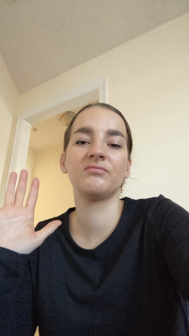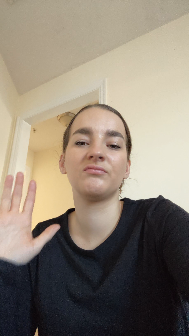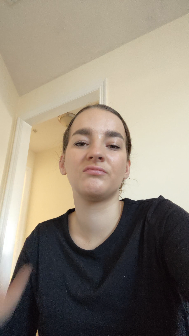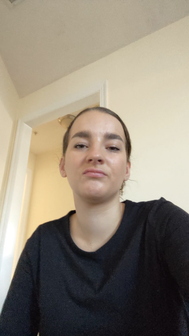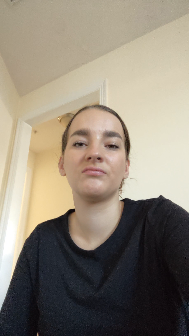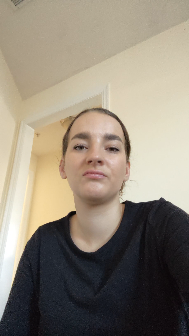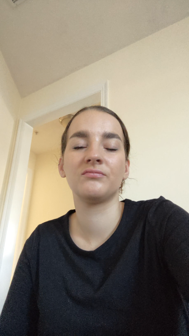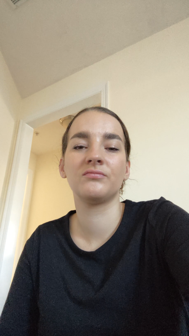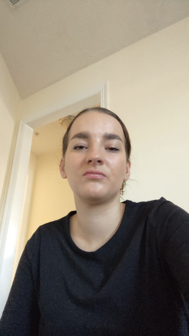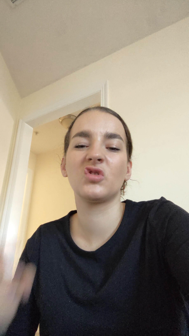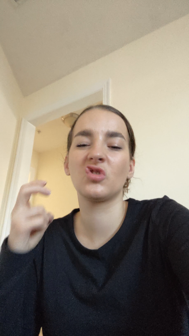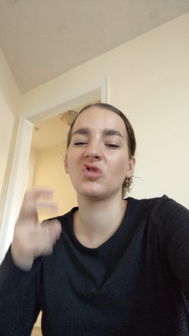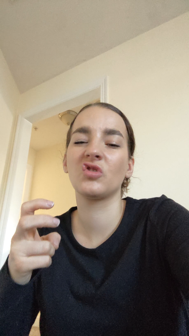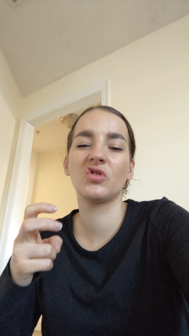hard